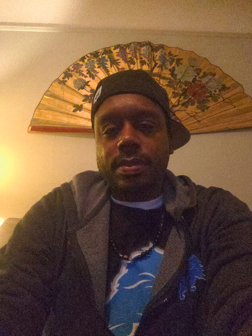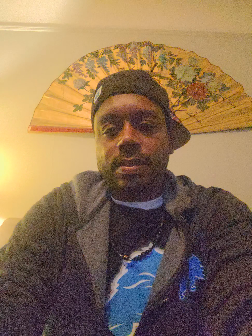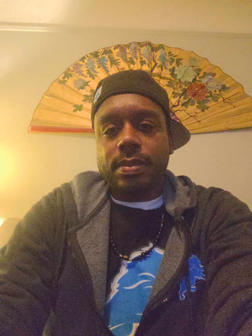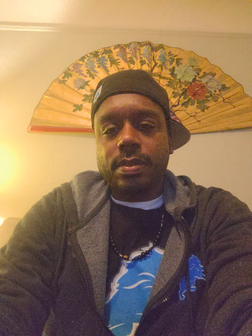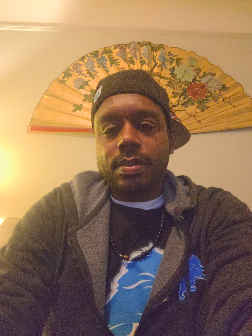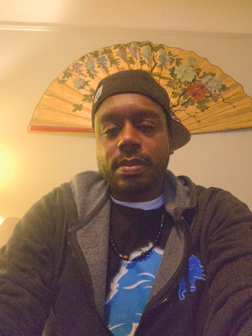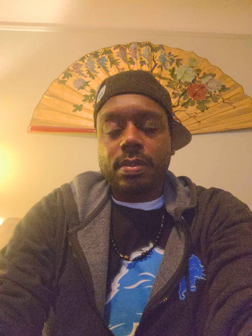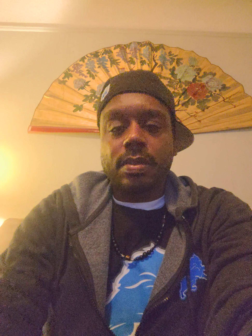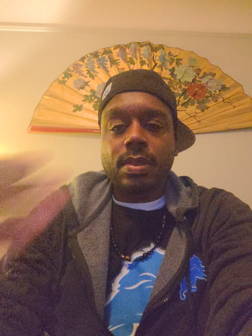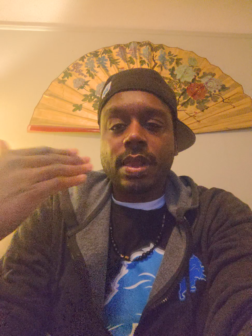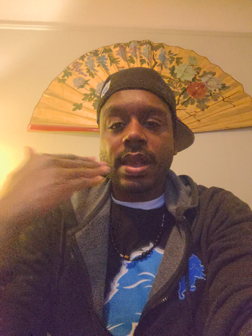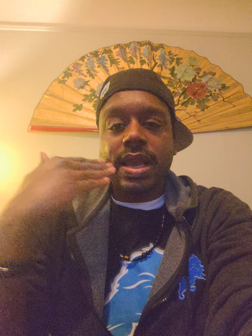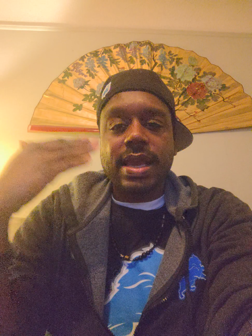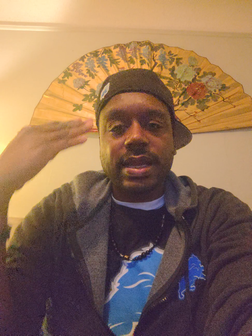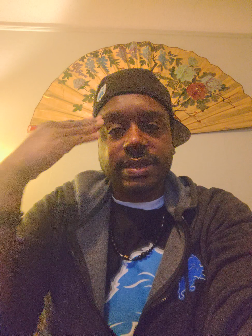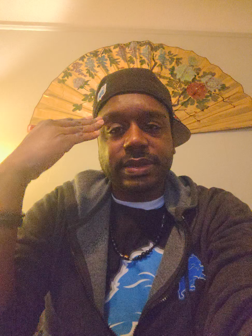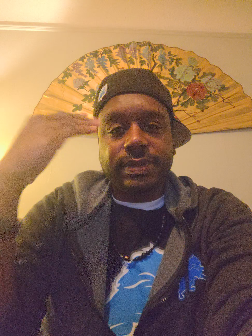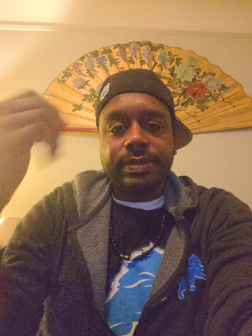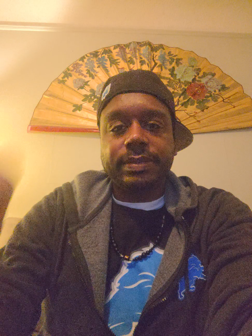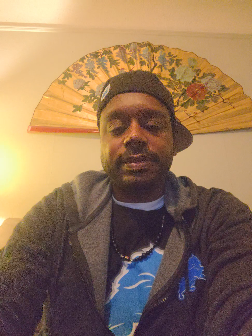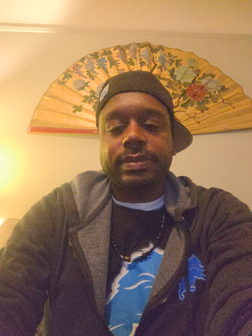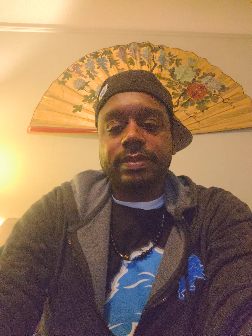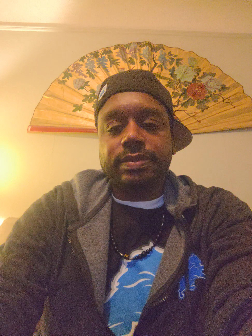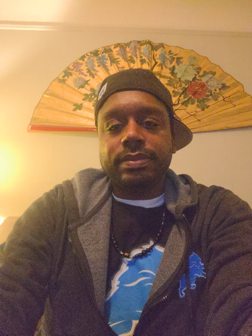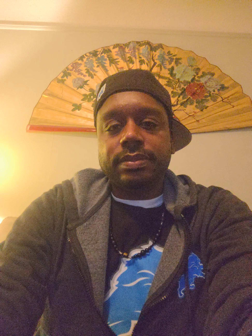head